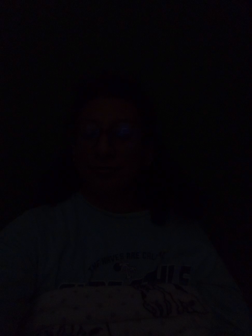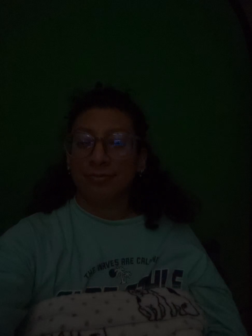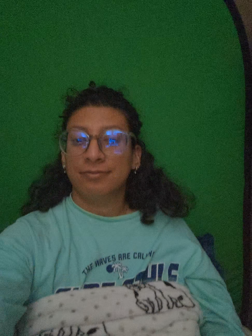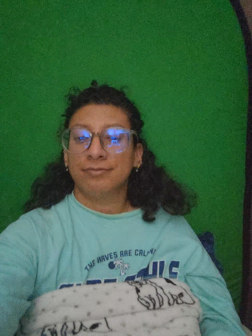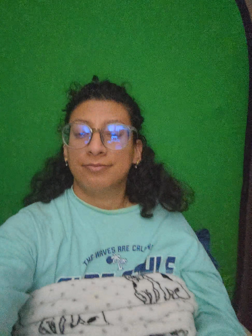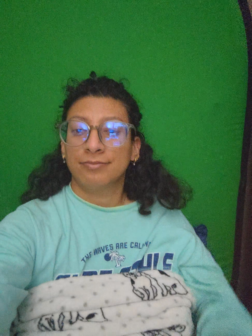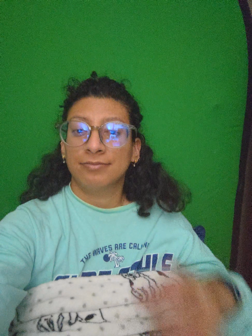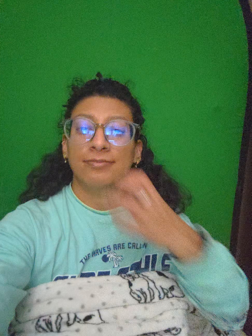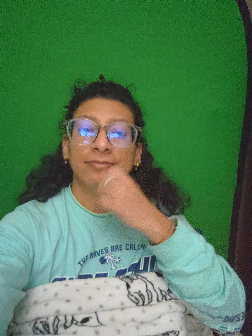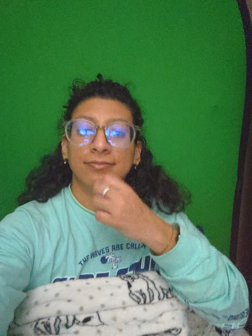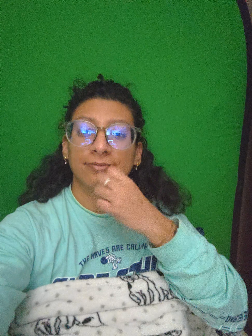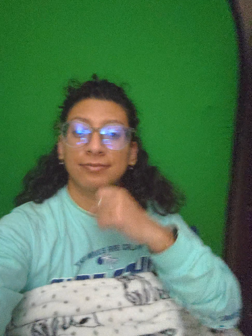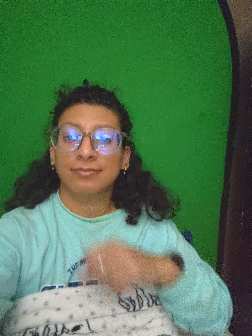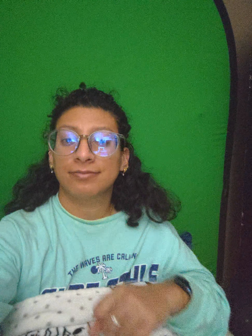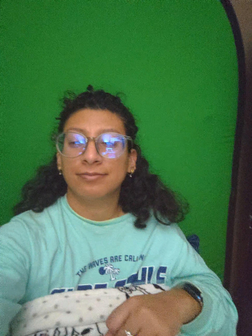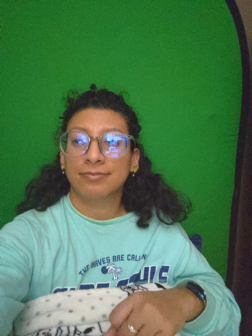underwear